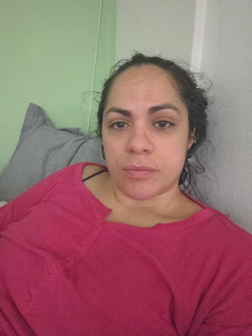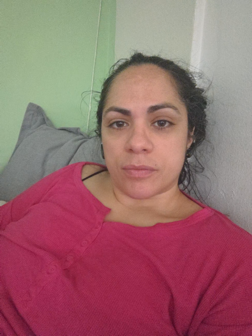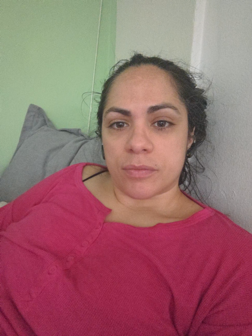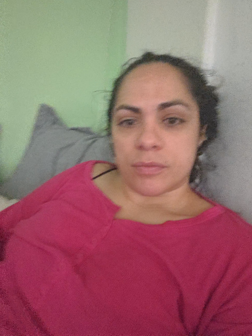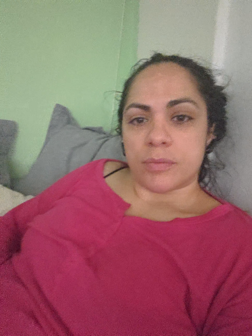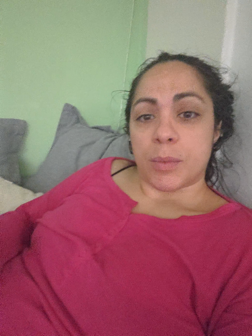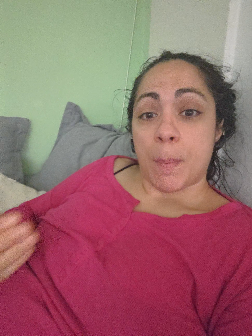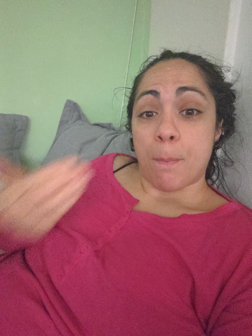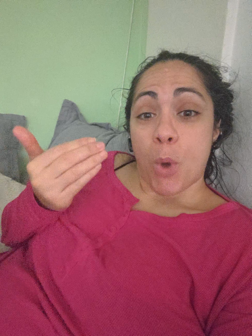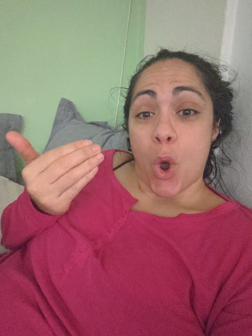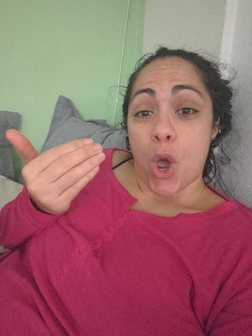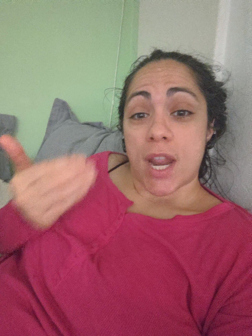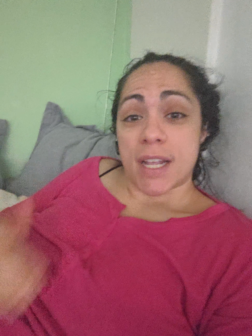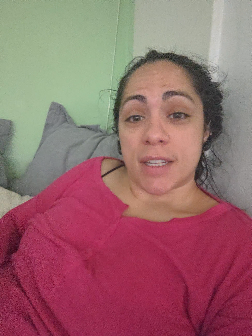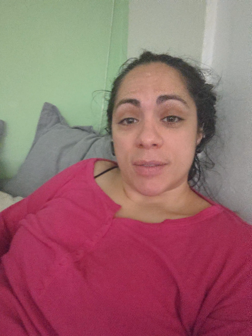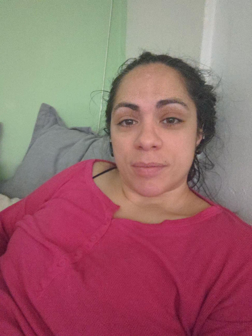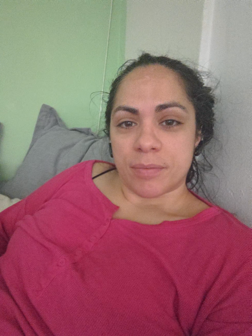morning